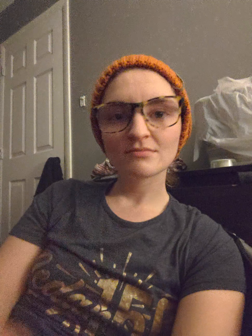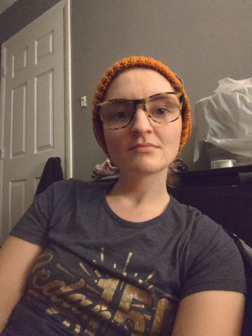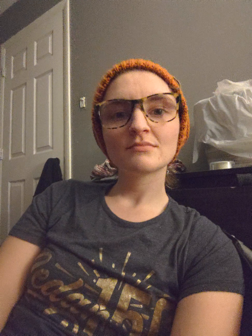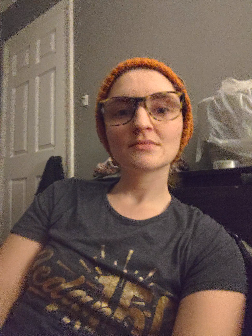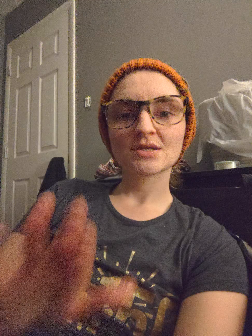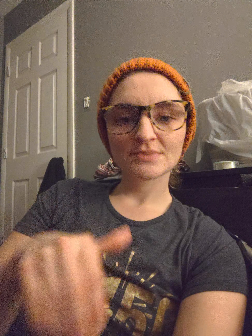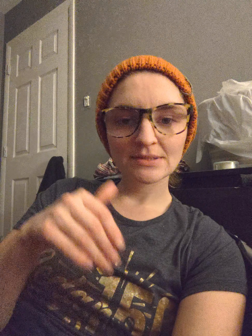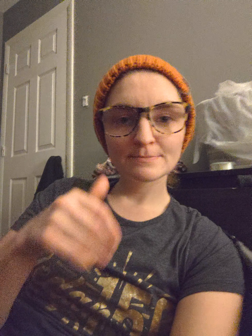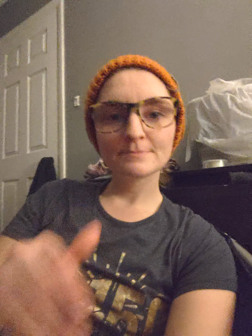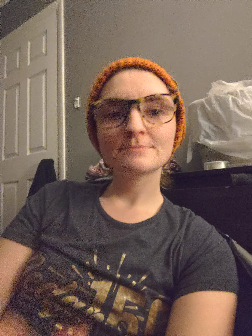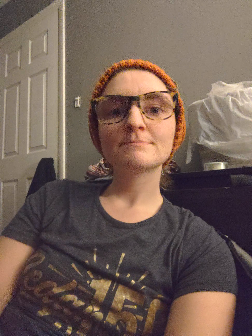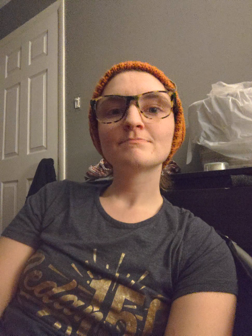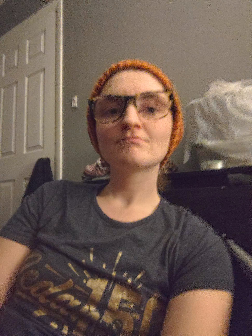jeans